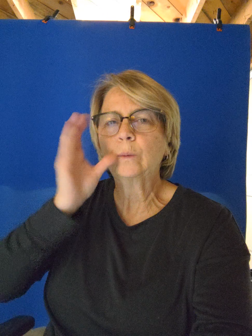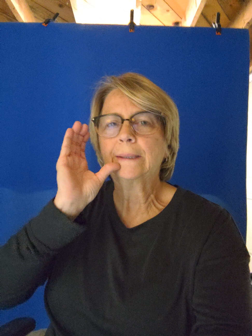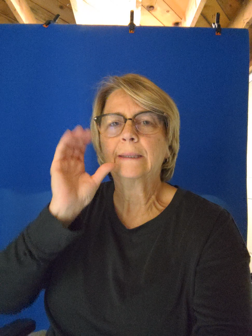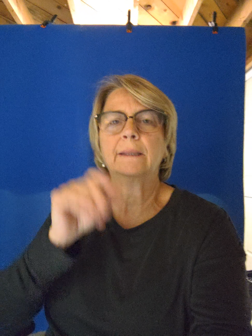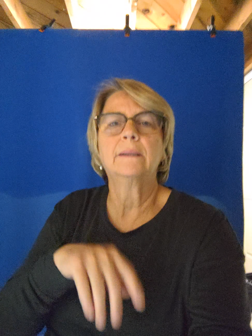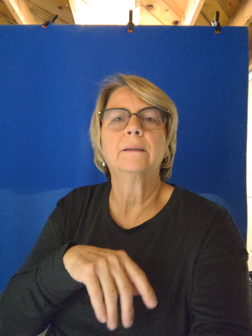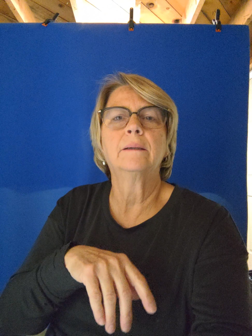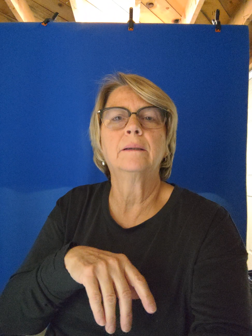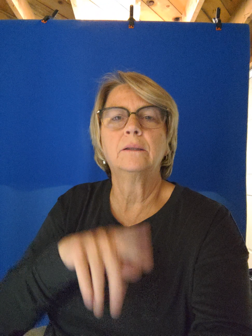drink